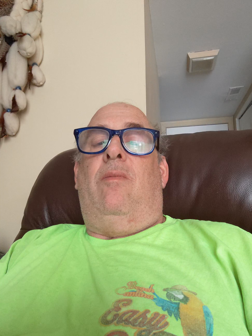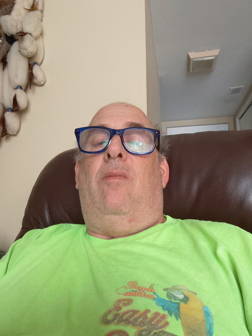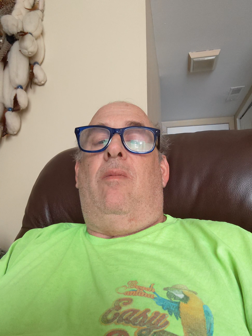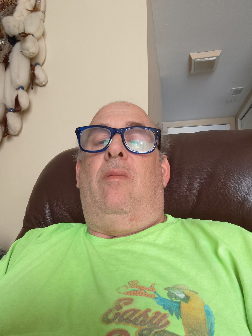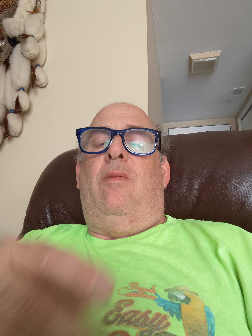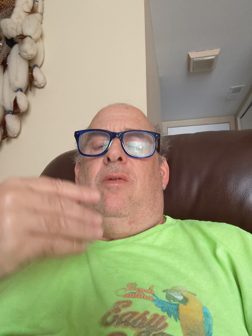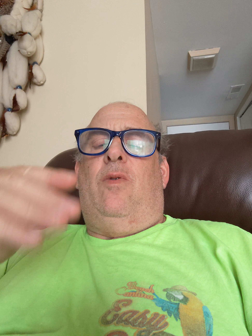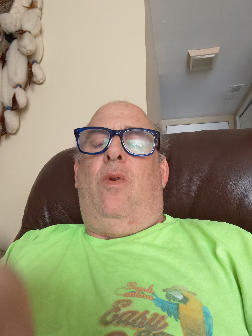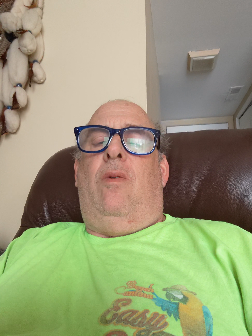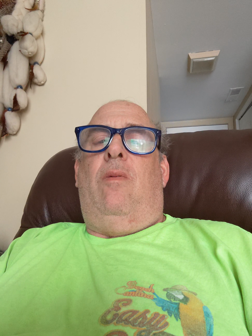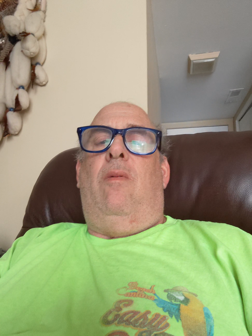store